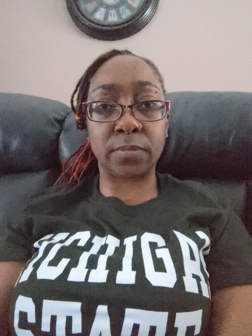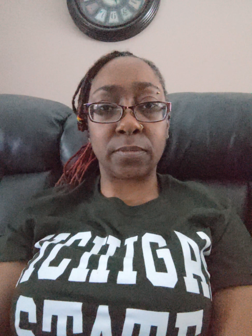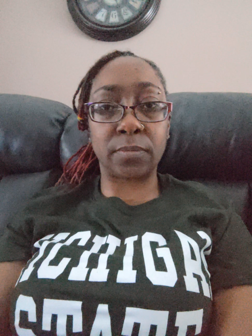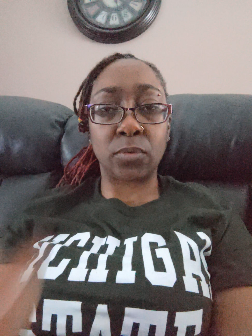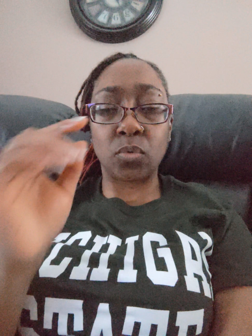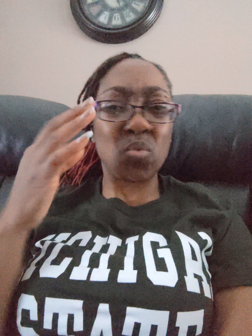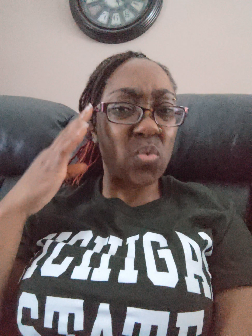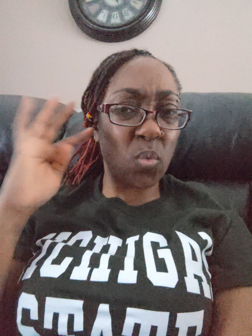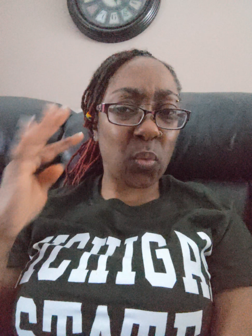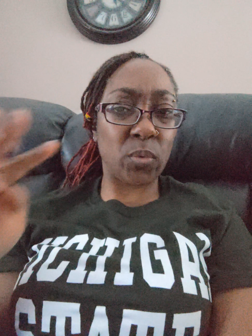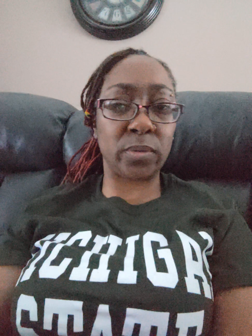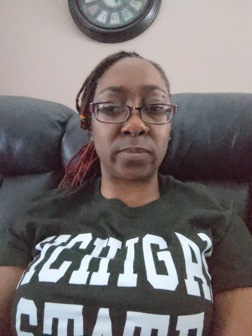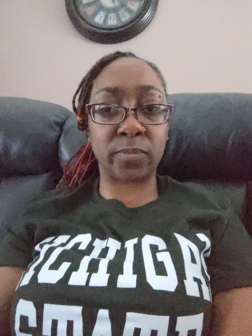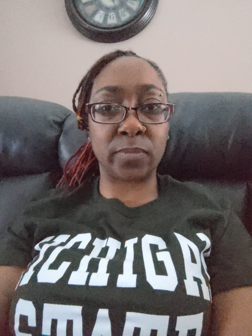noisy